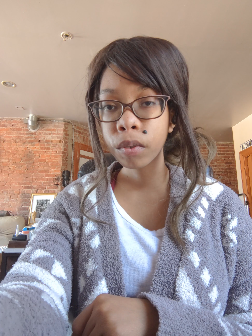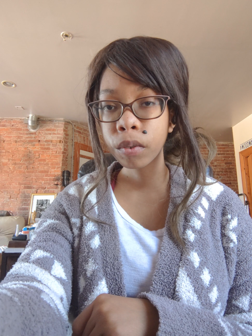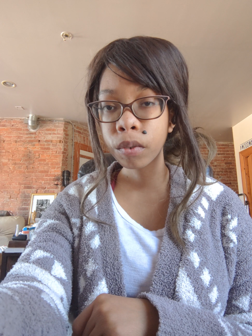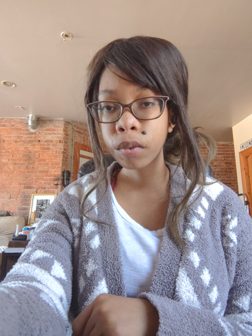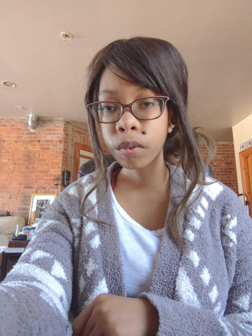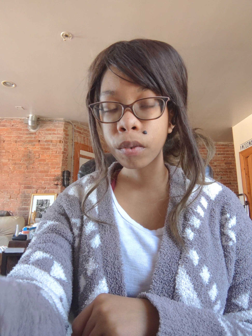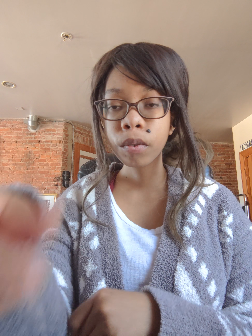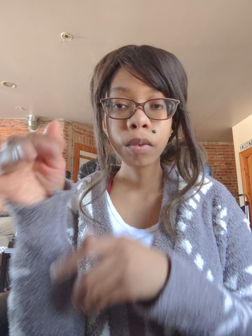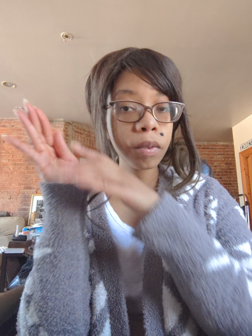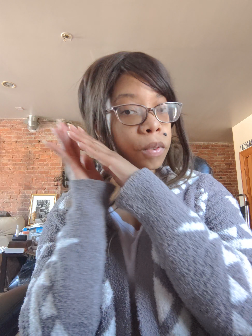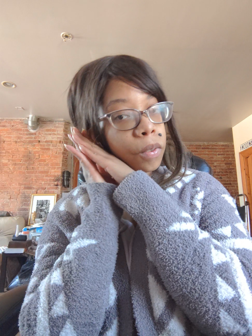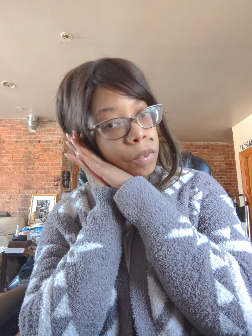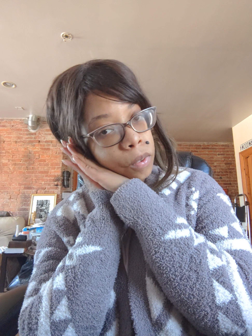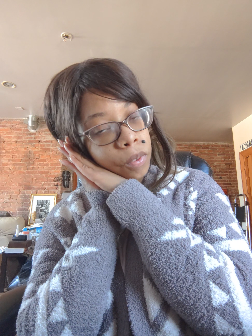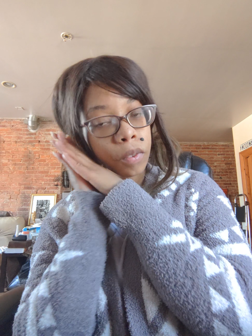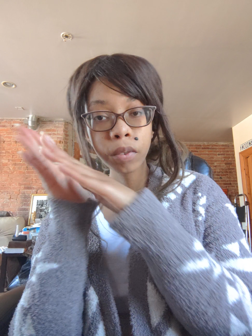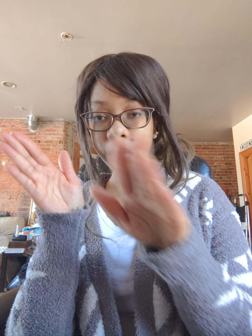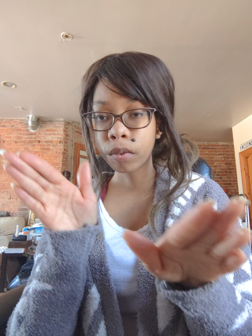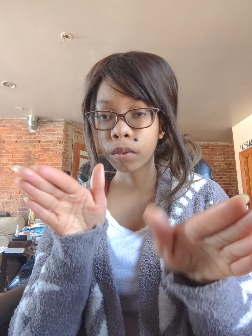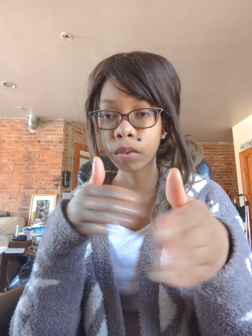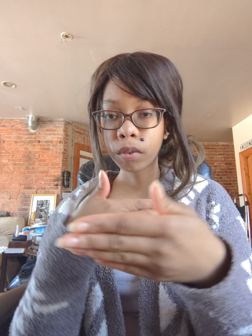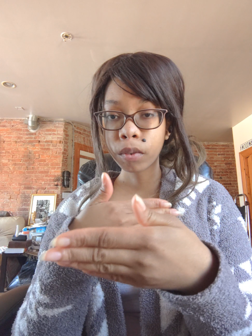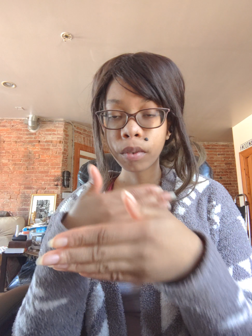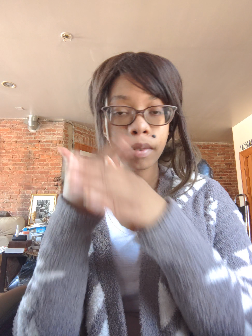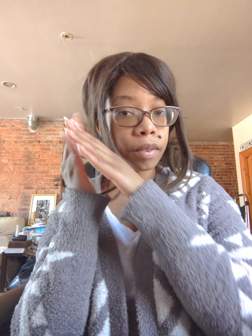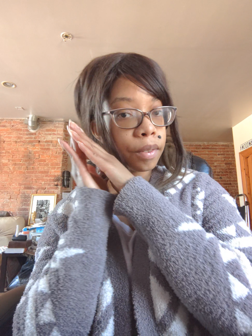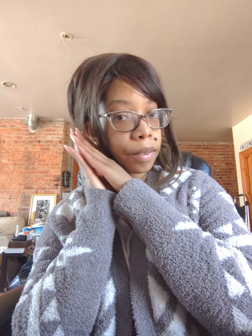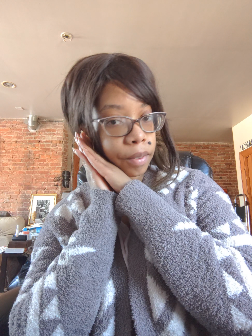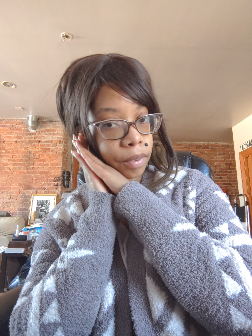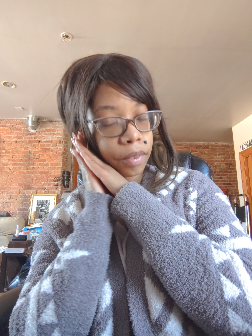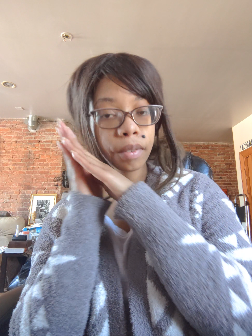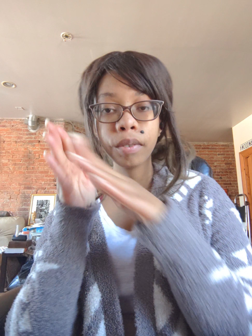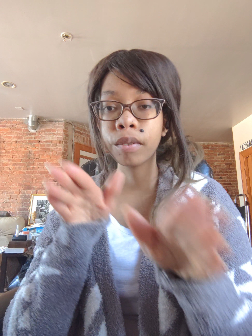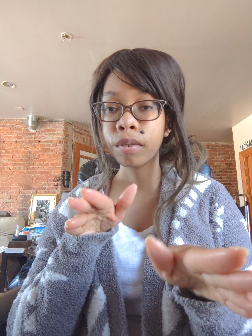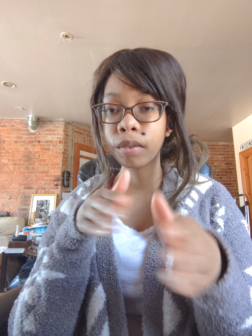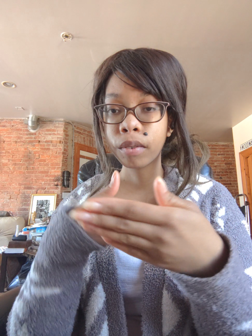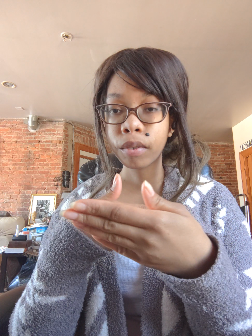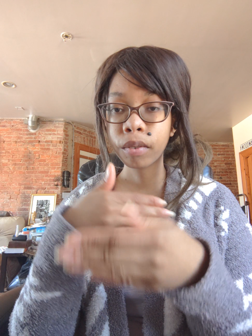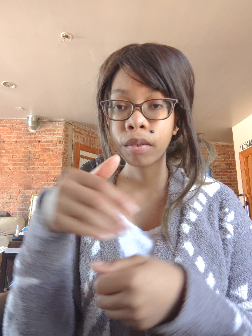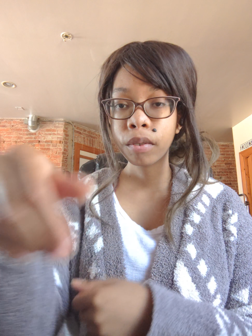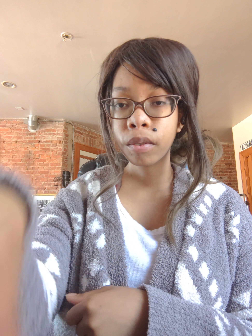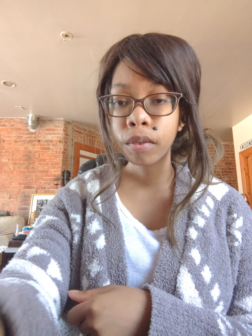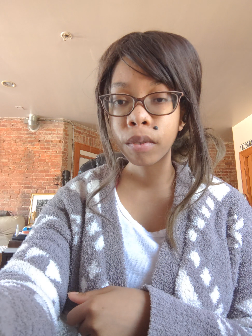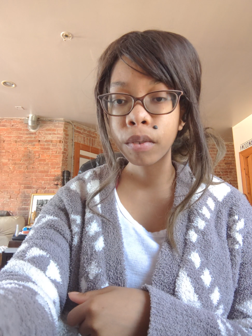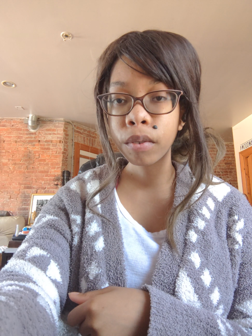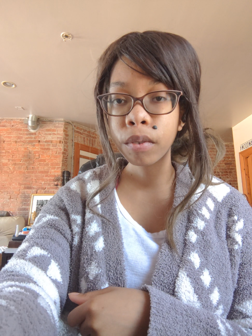bedroom